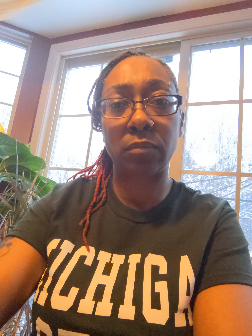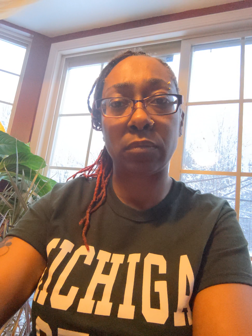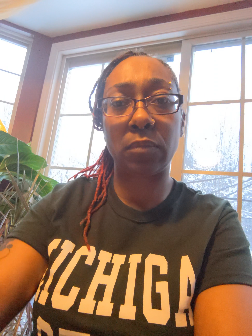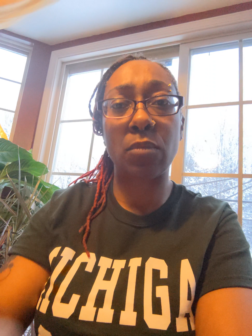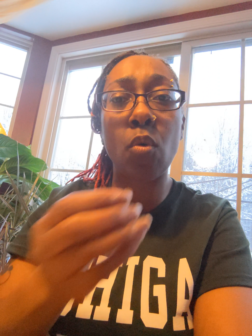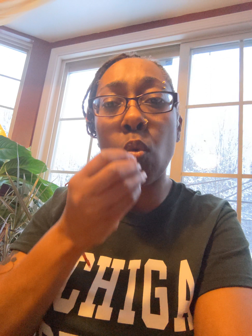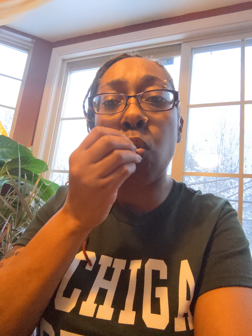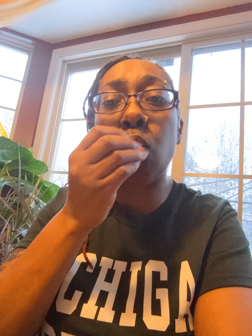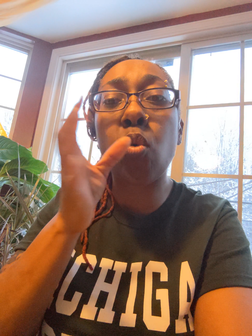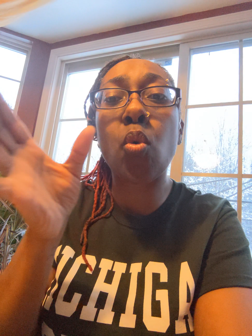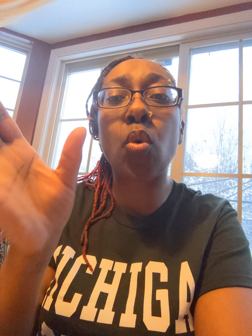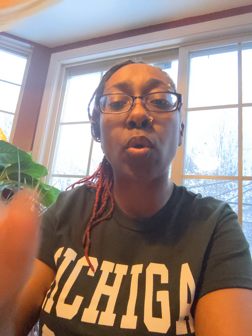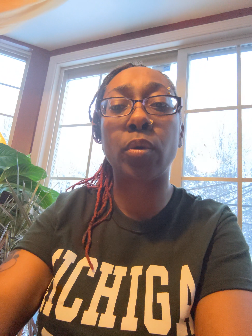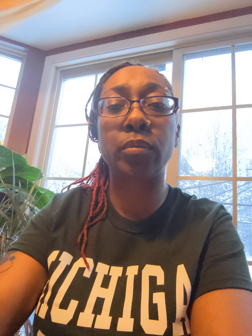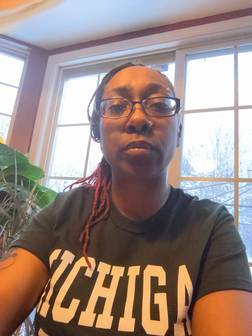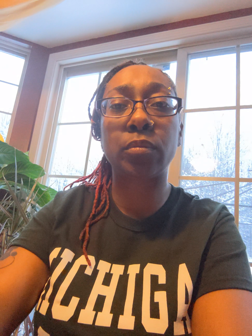blow